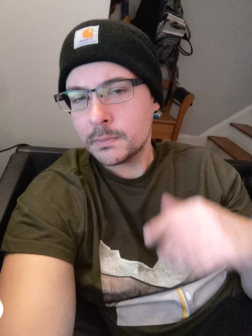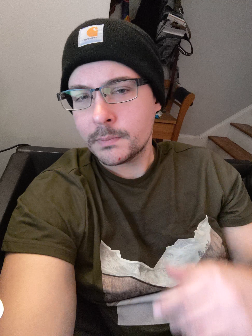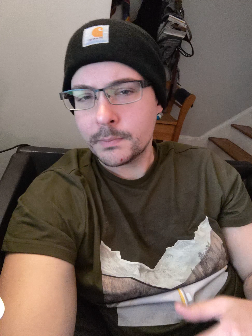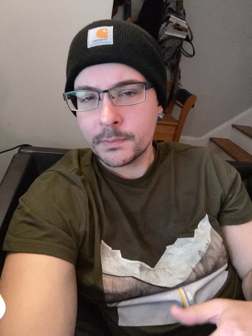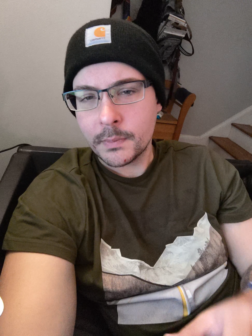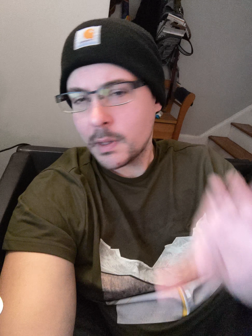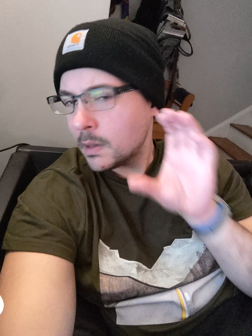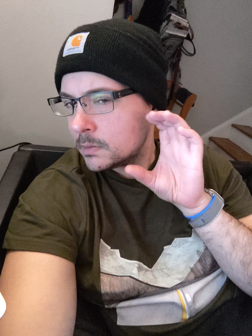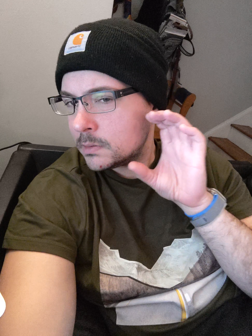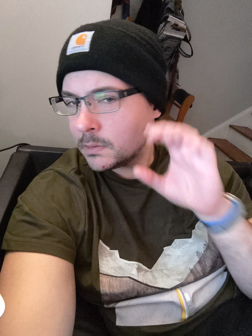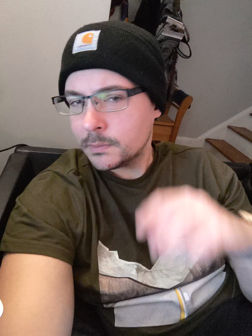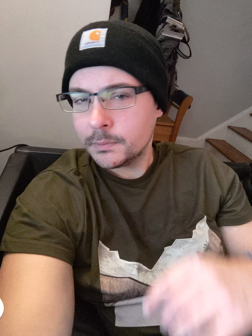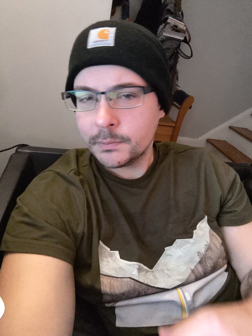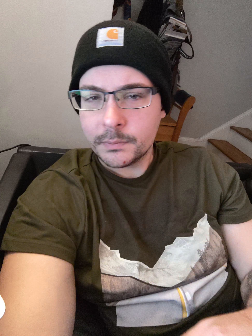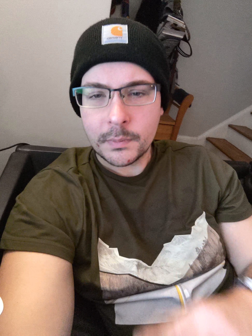listen